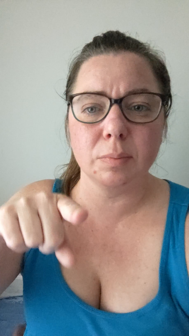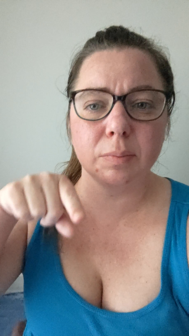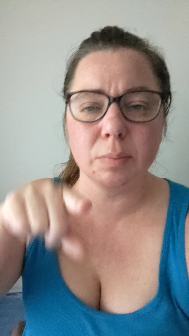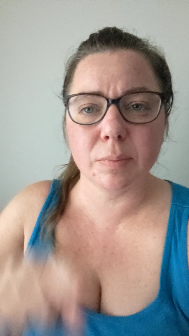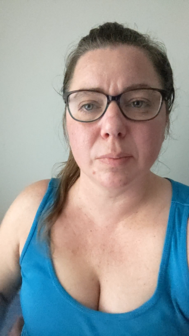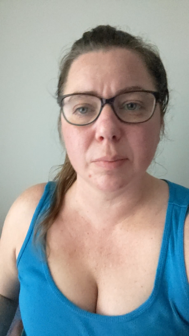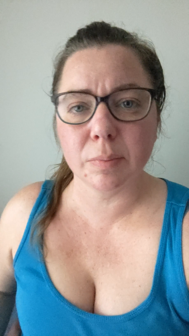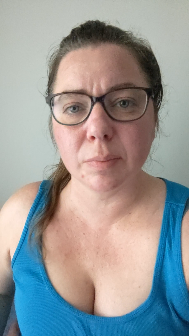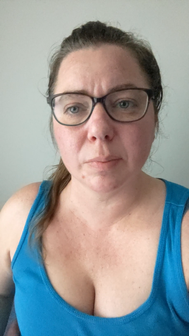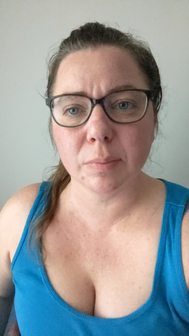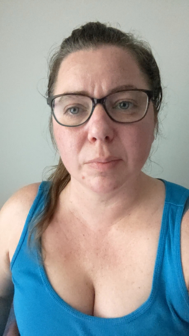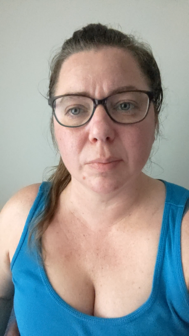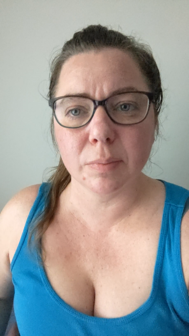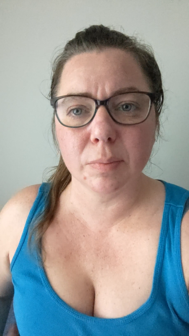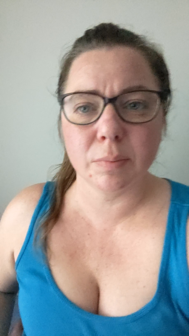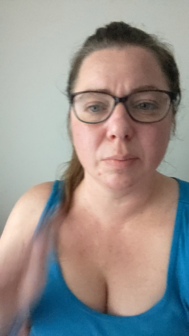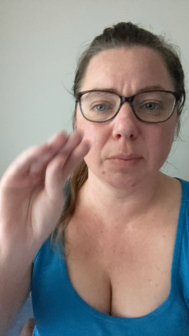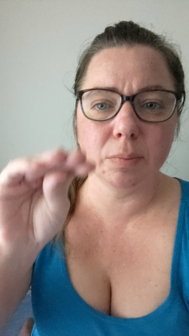put